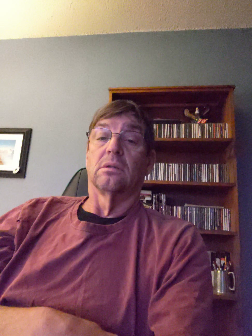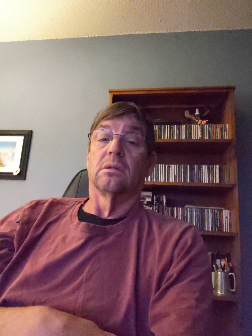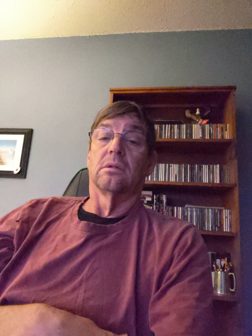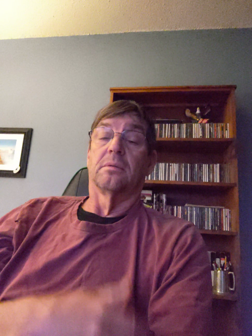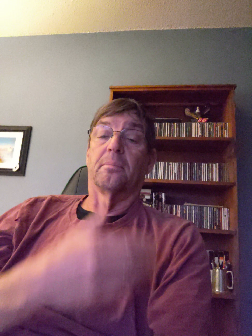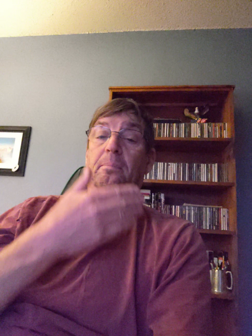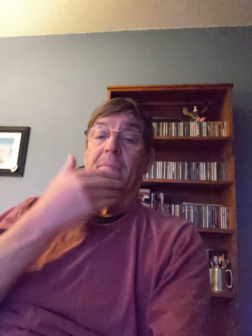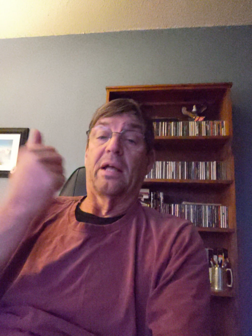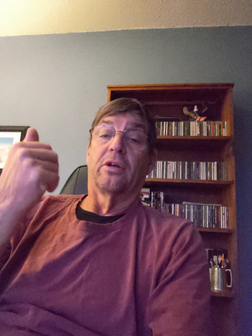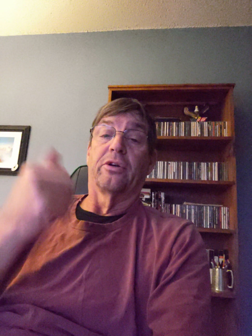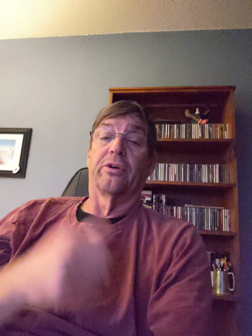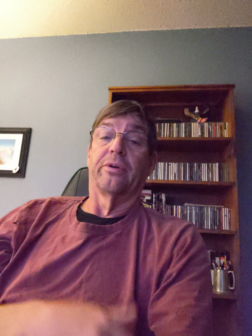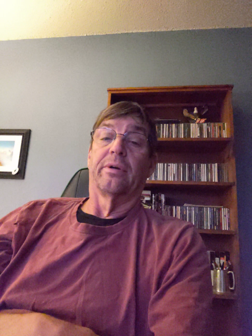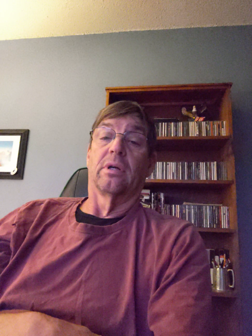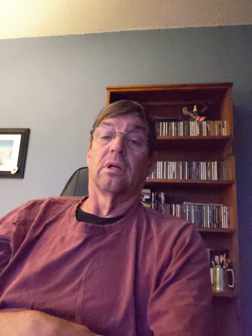better